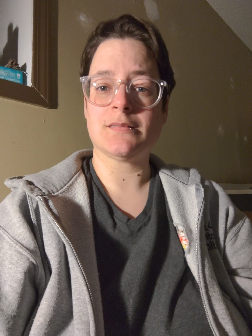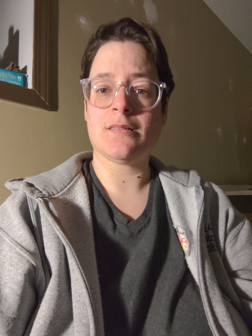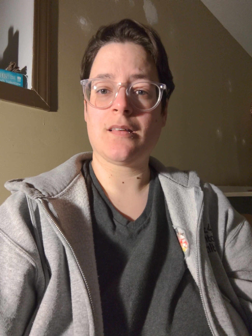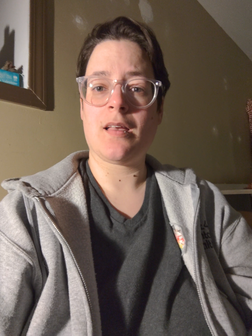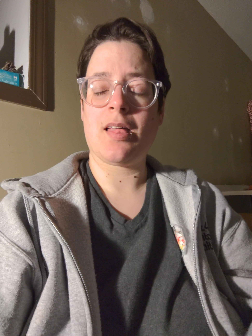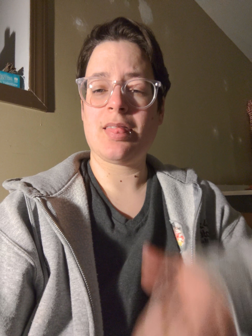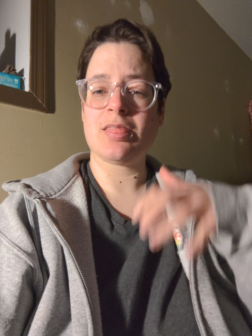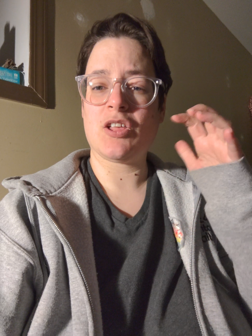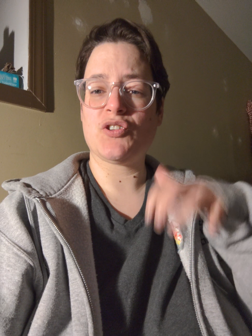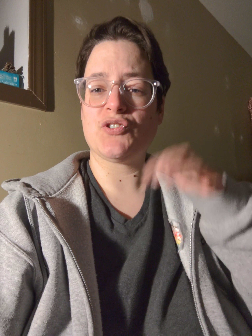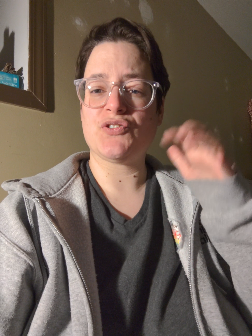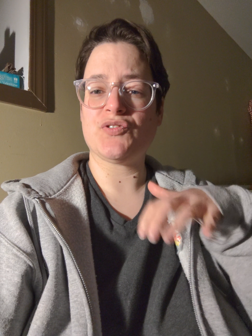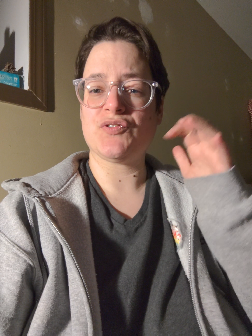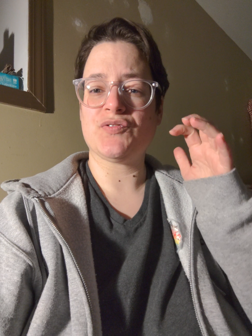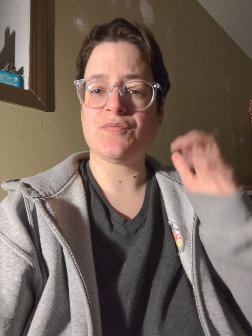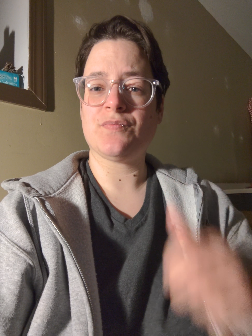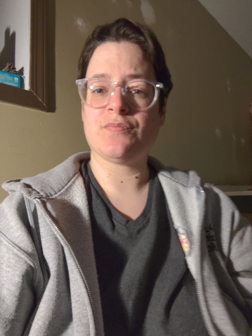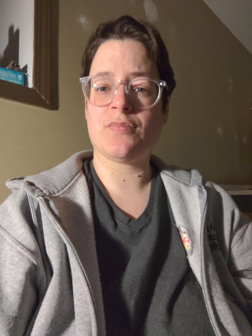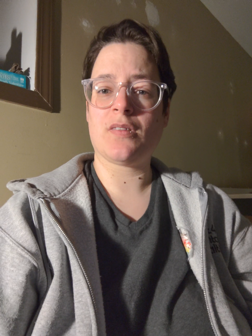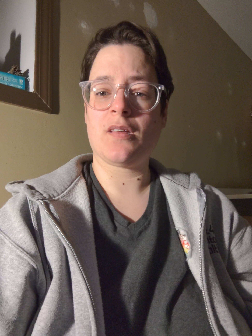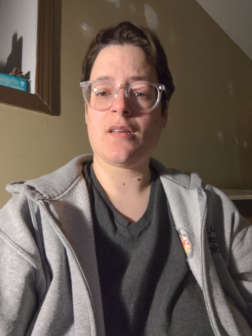alligator